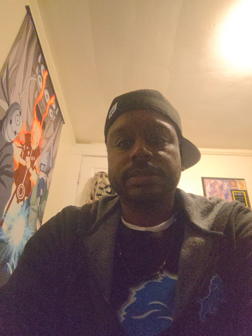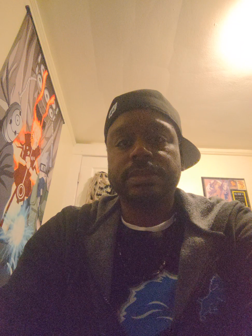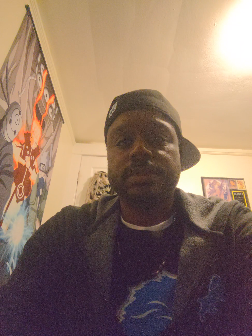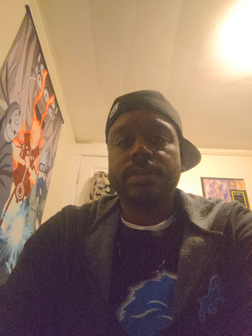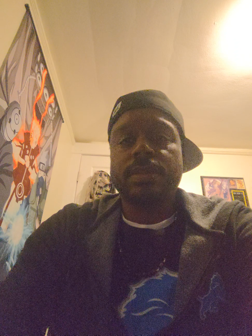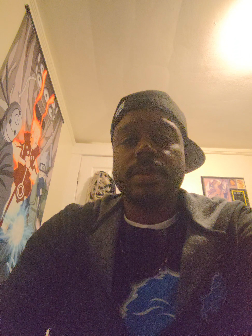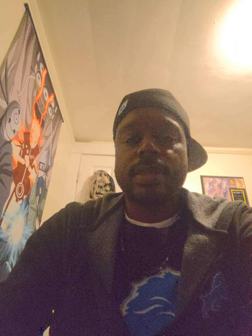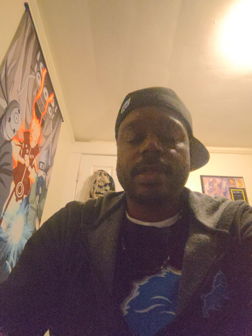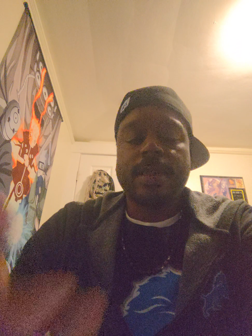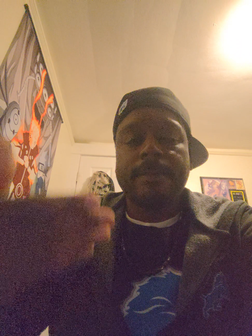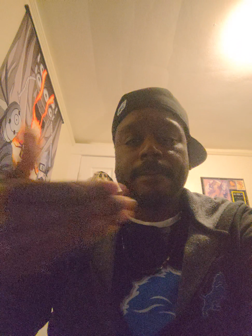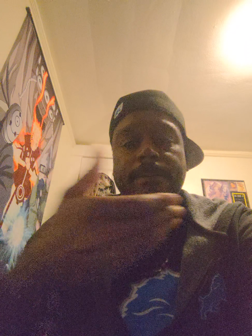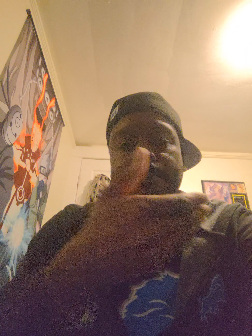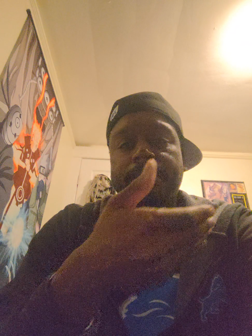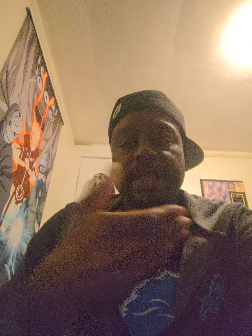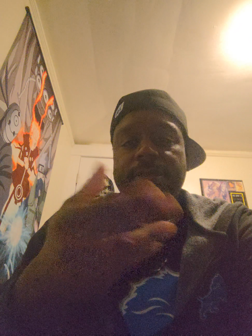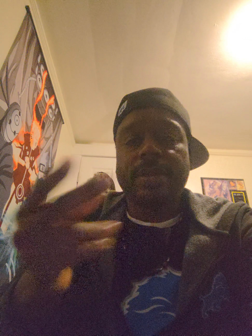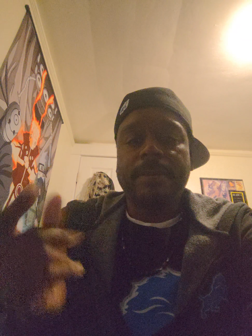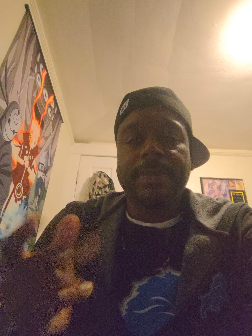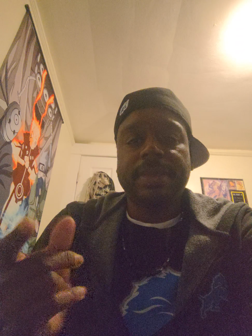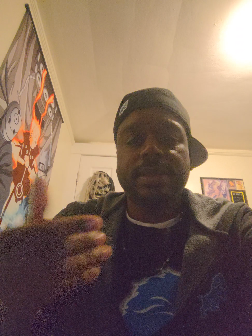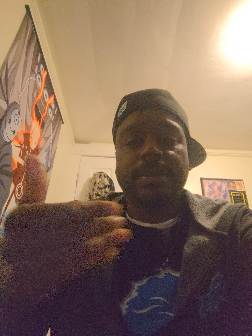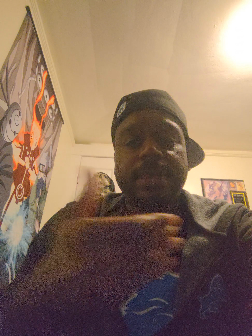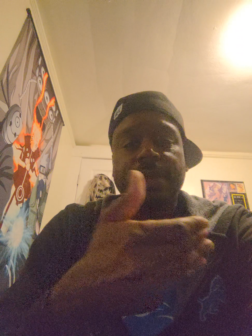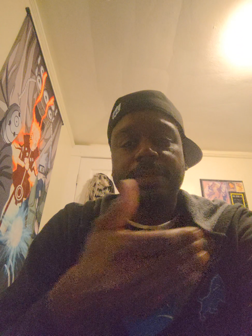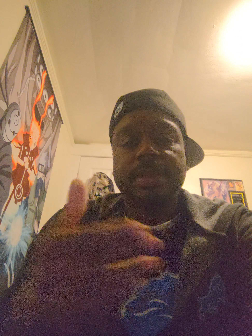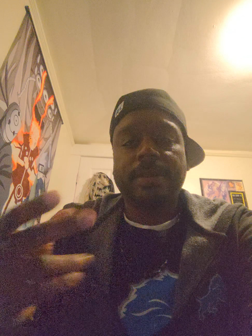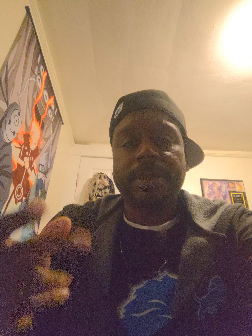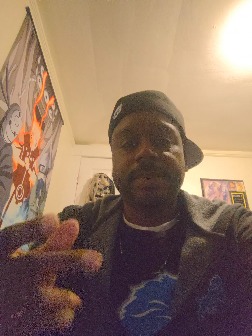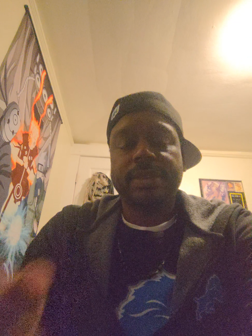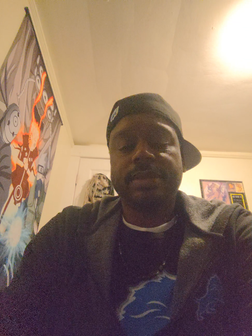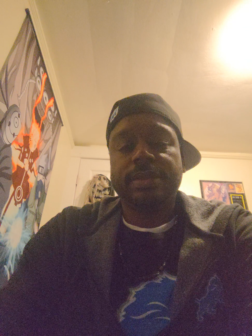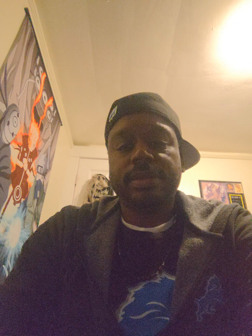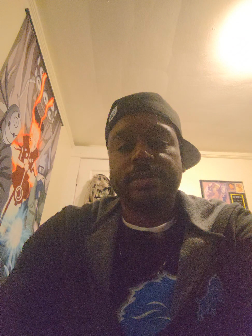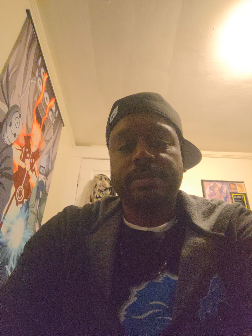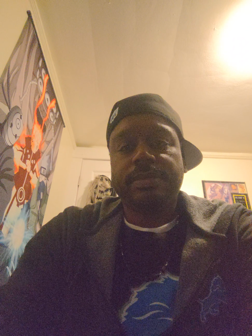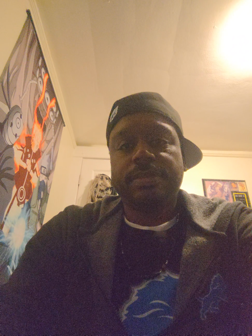puppy